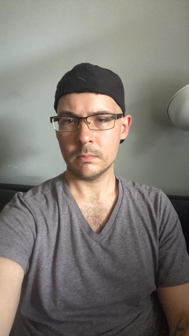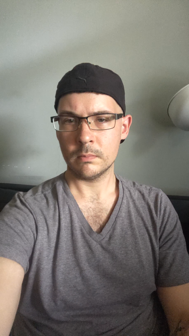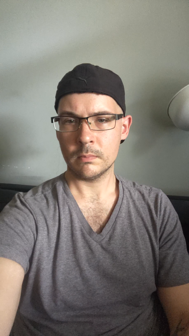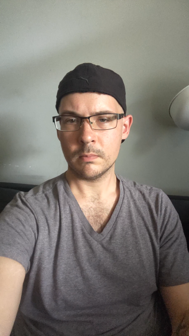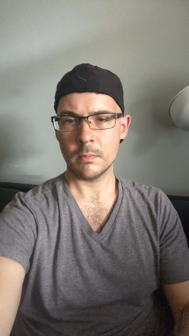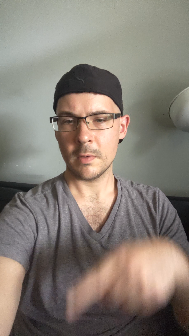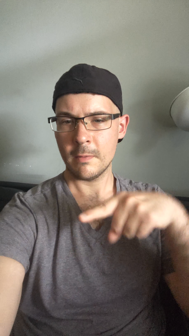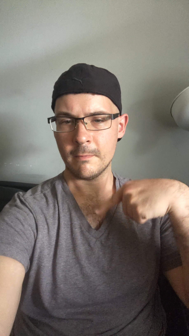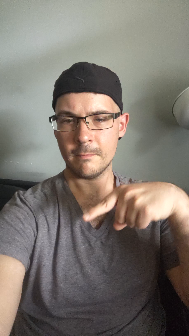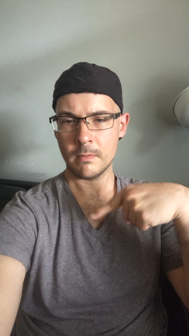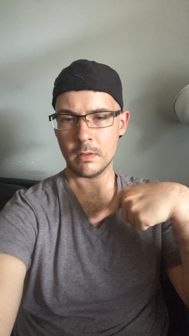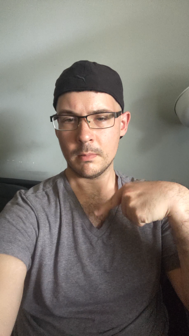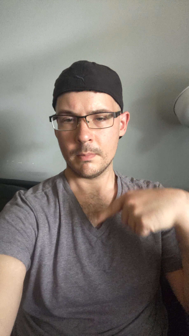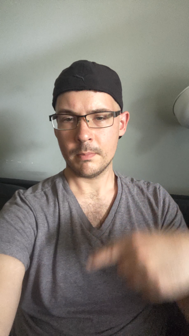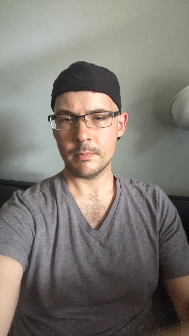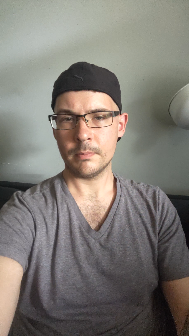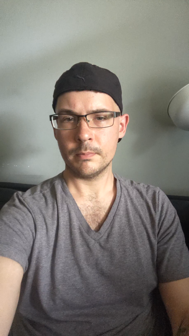flip-flop